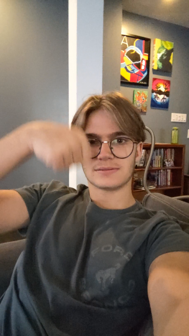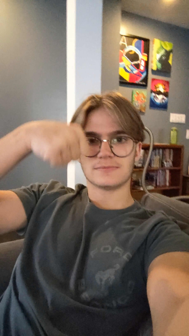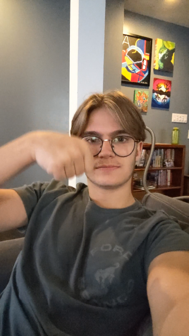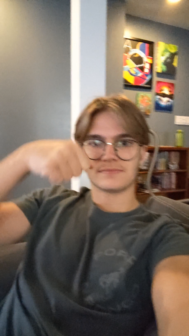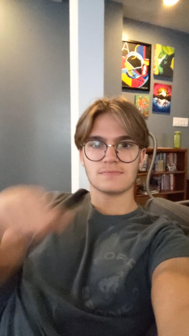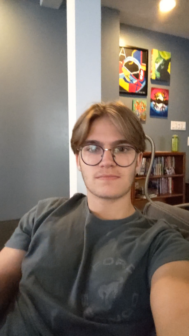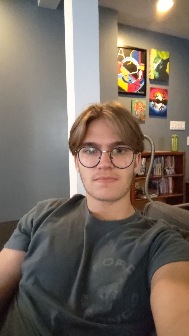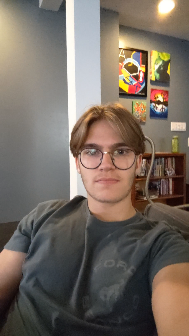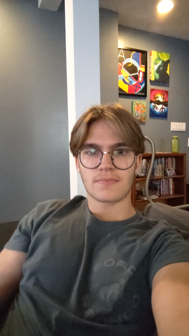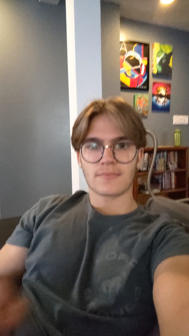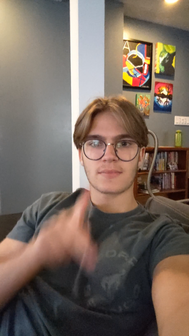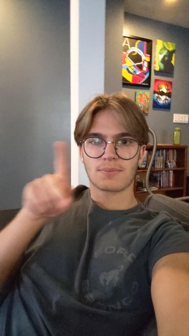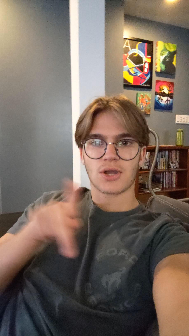people